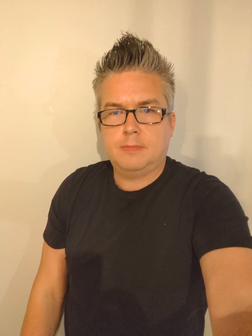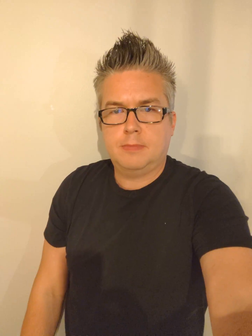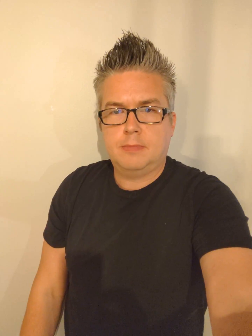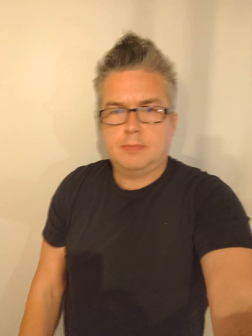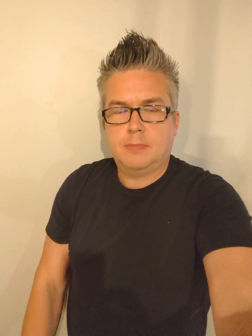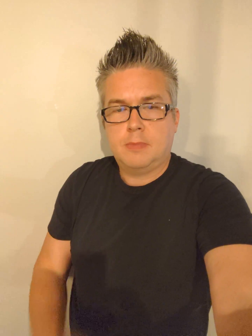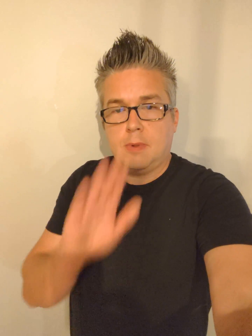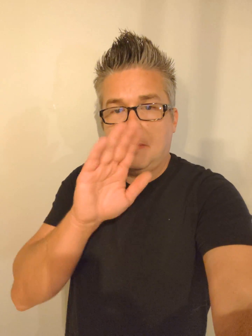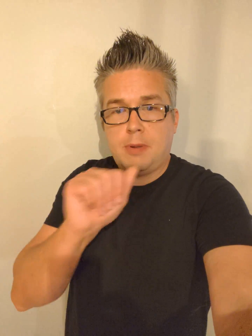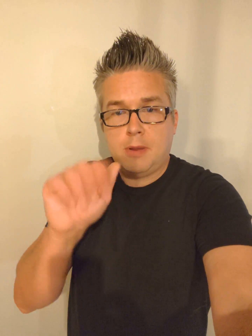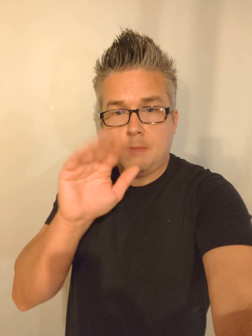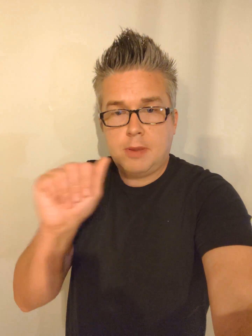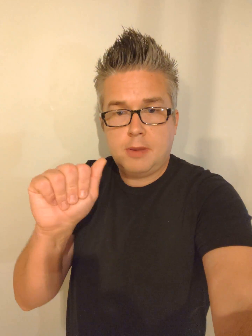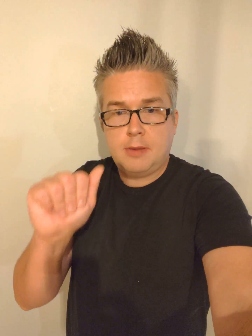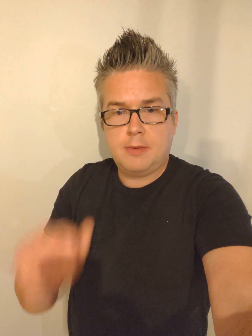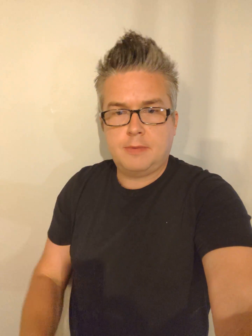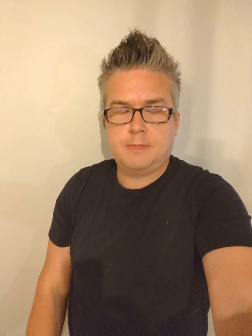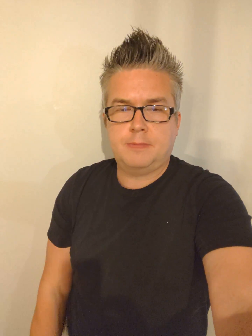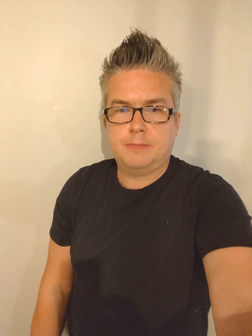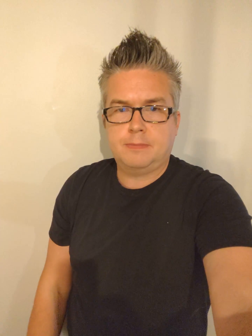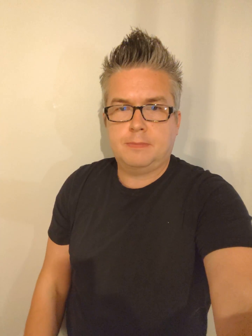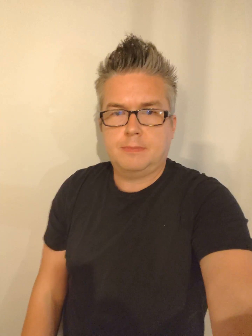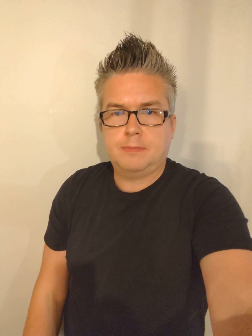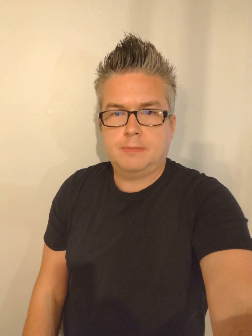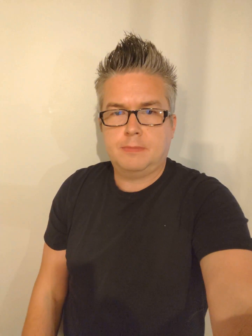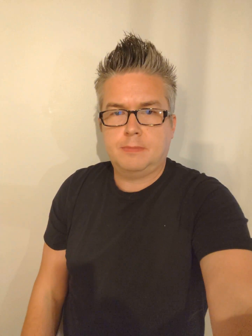baa baa